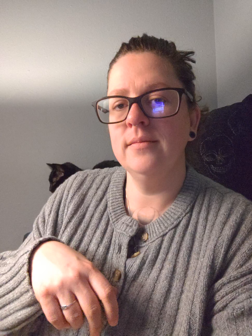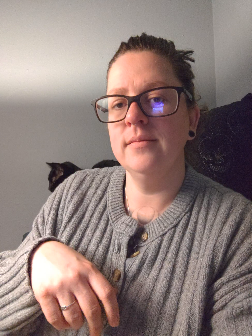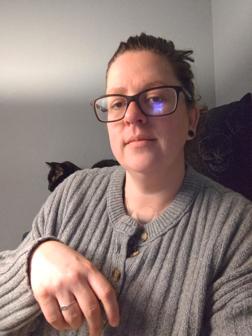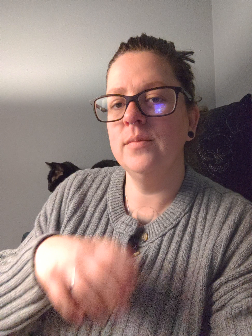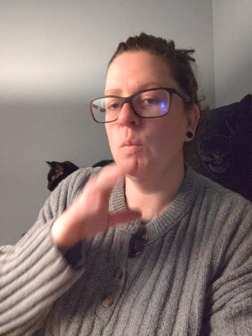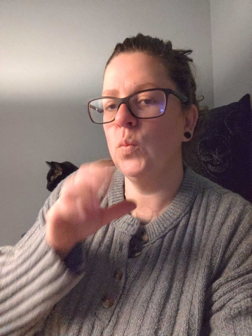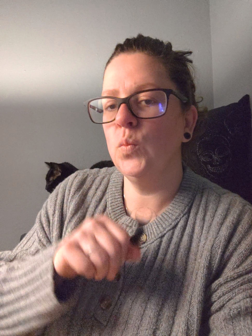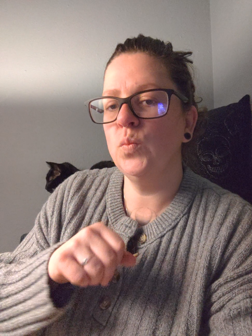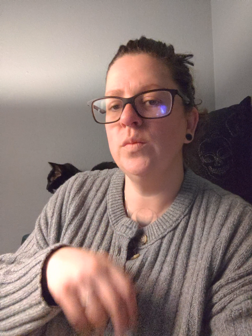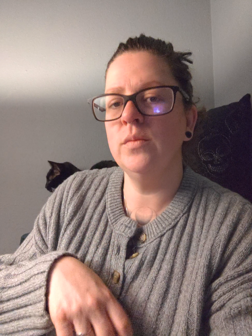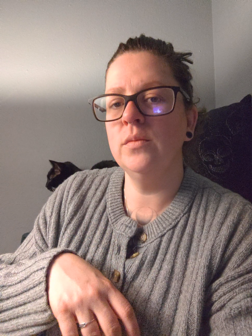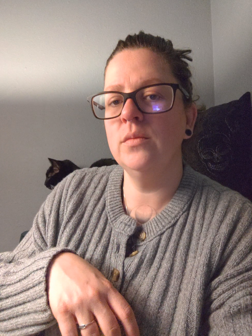old